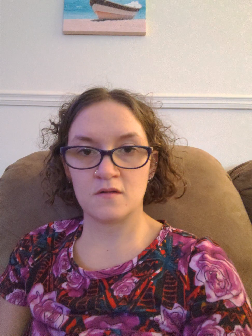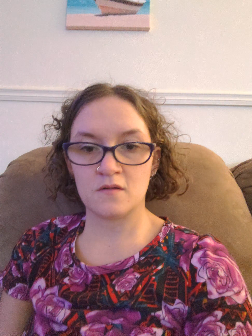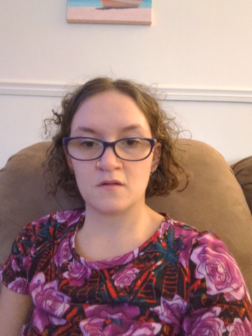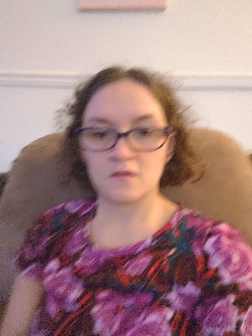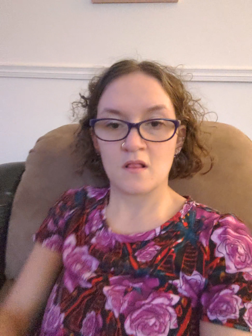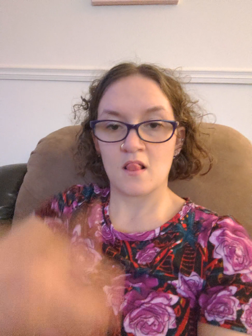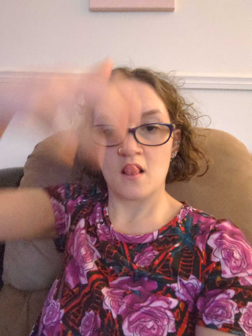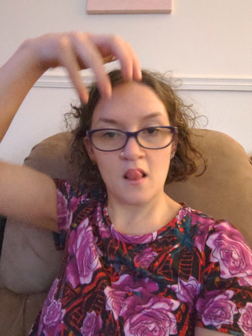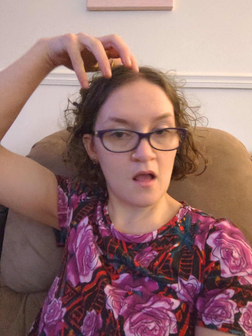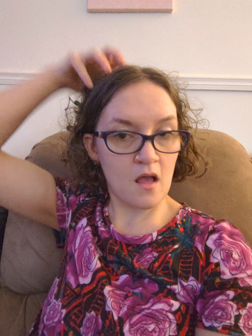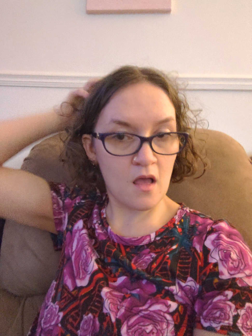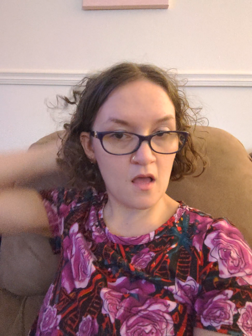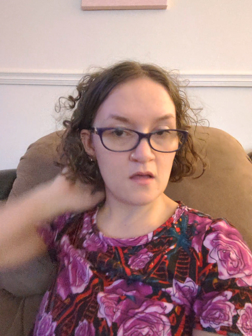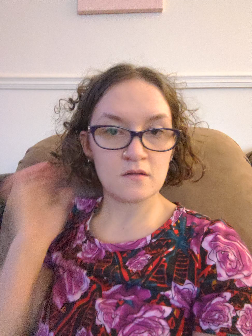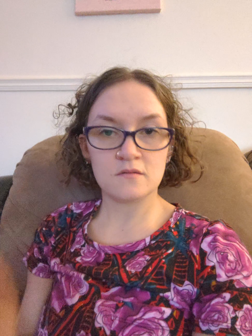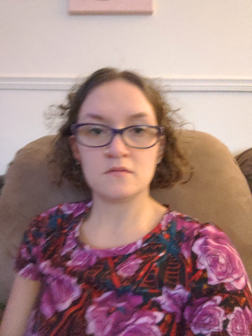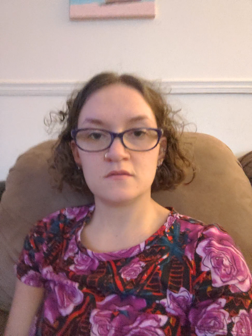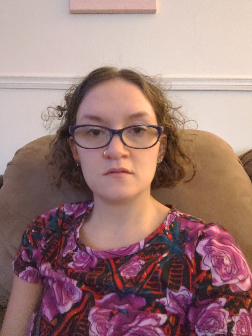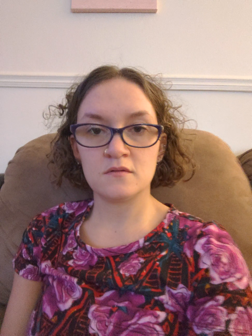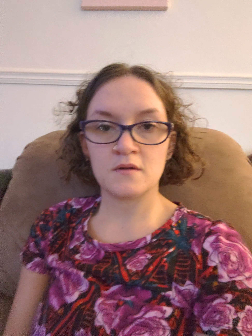lion